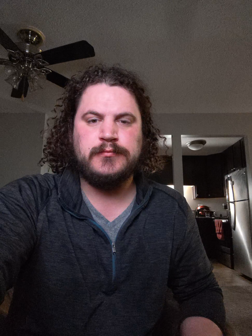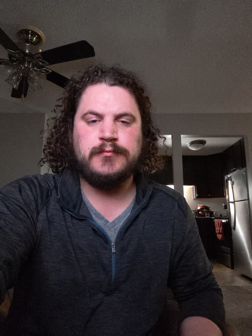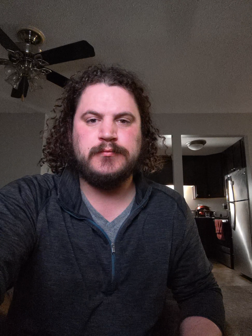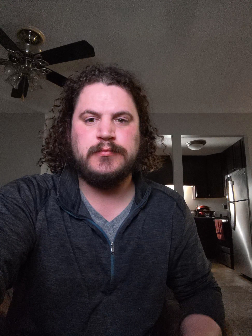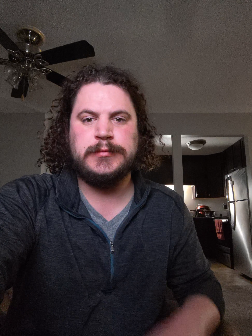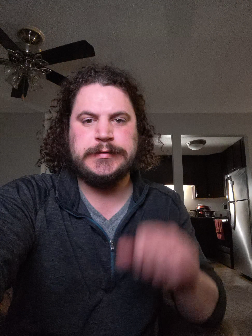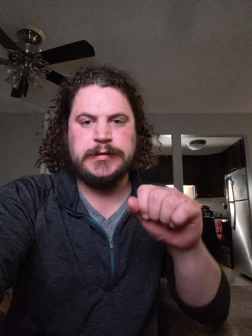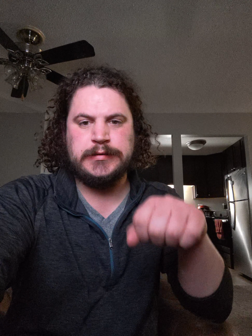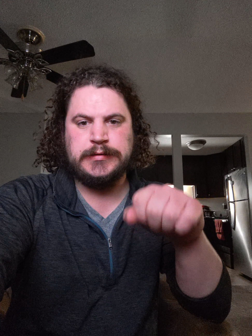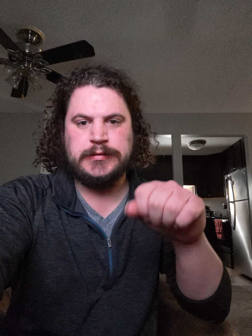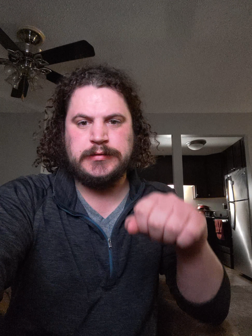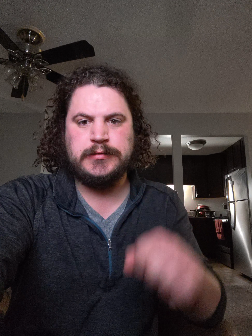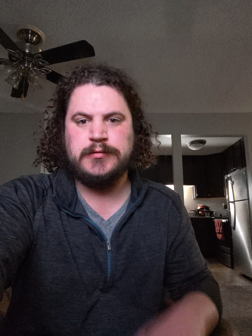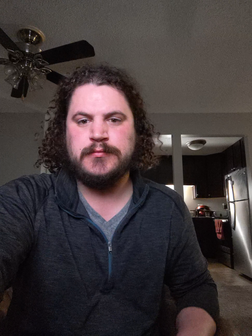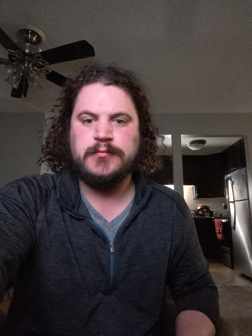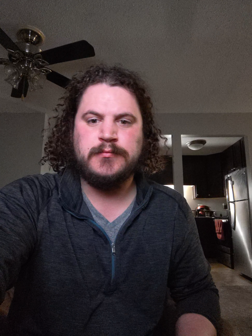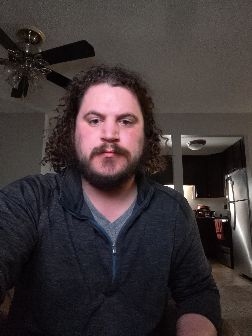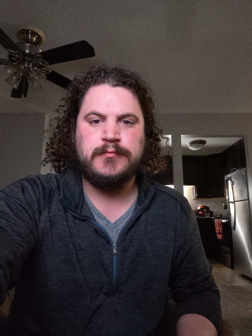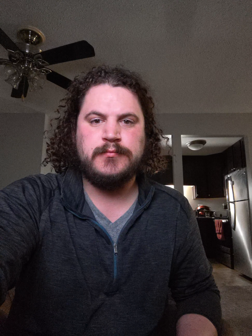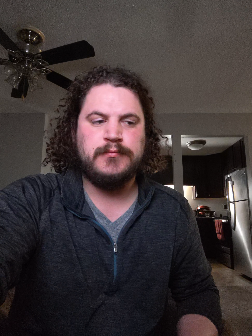yes